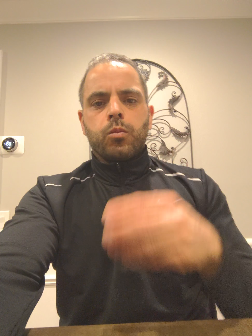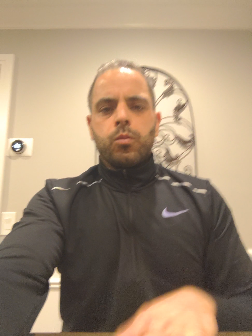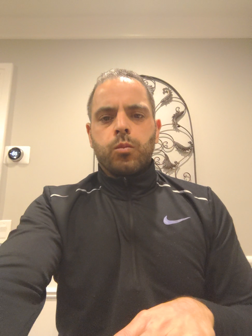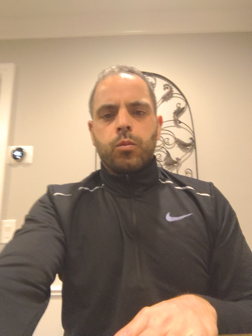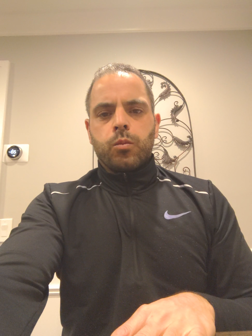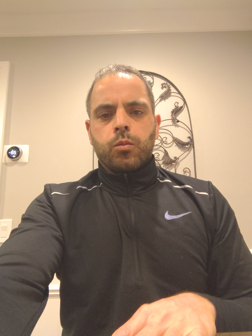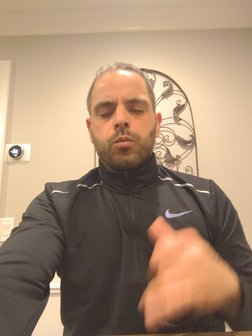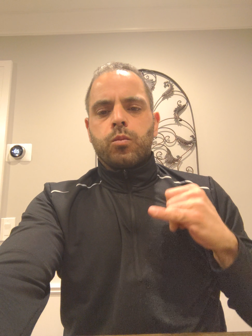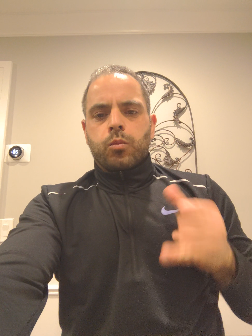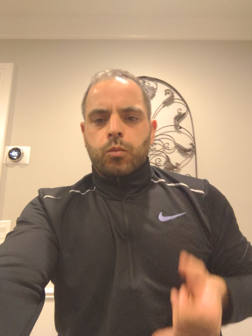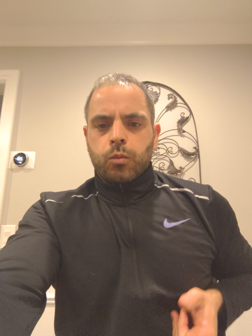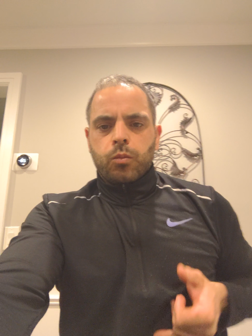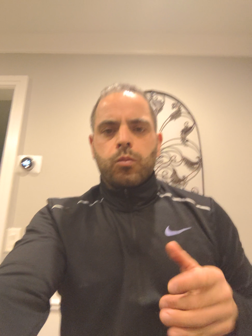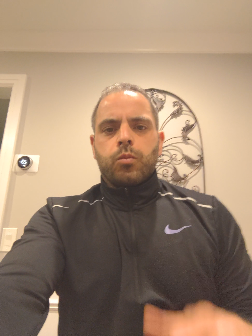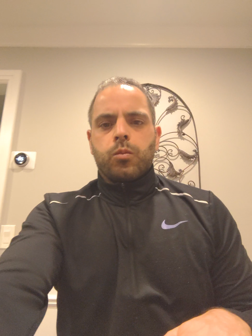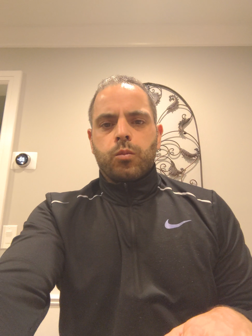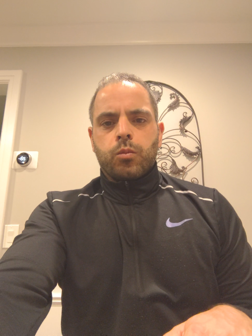jacket